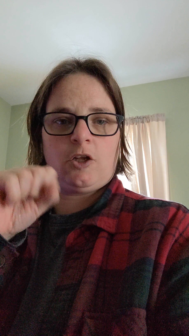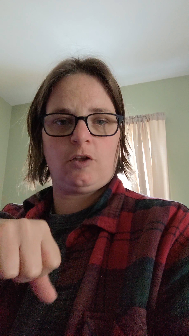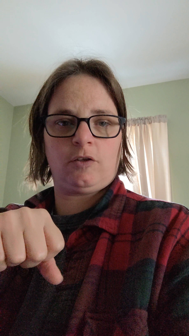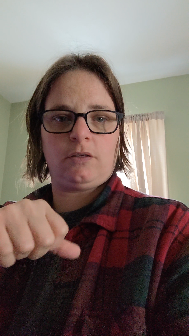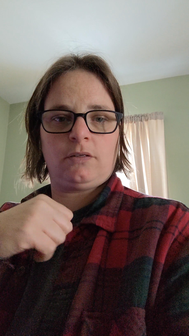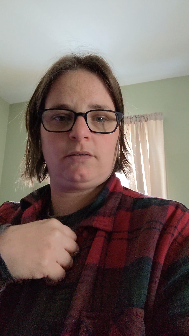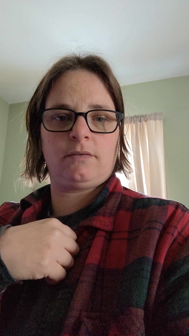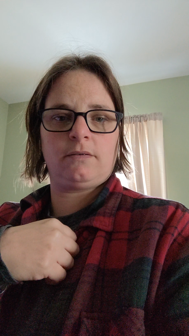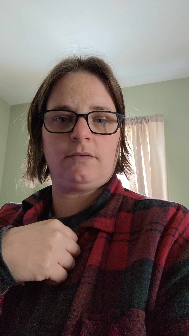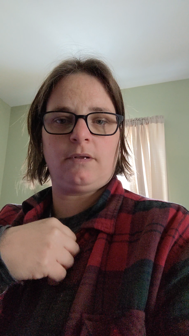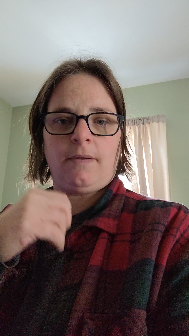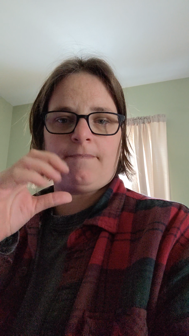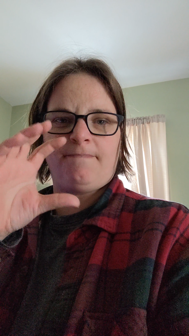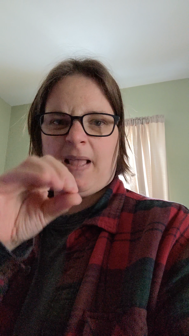bite